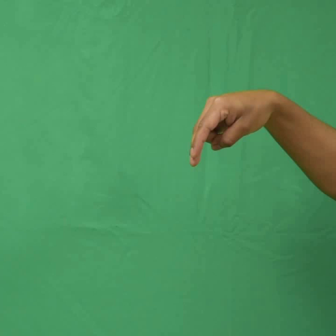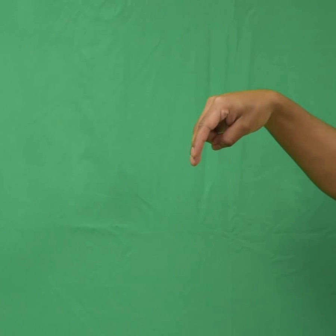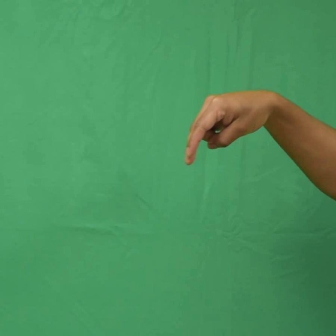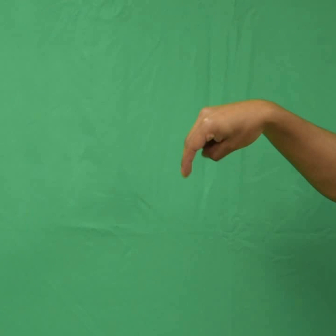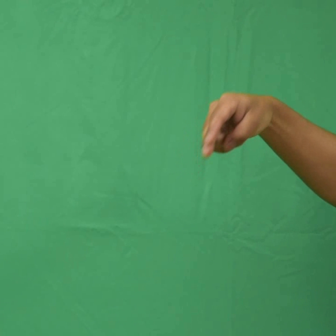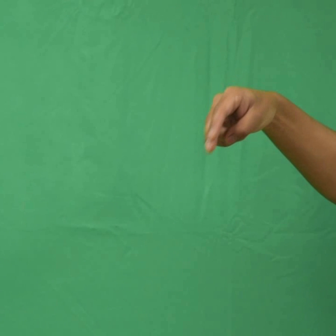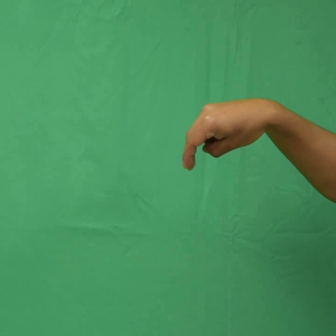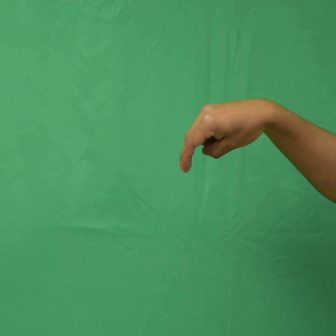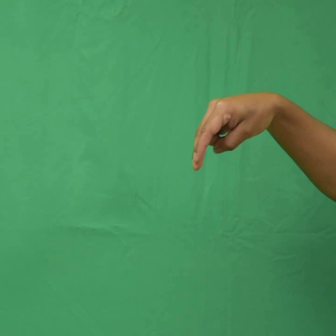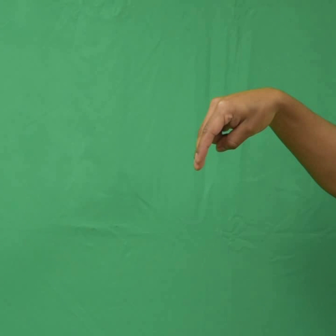Ñ